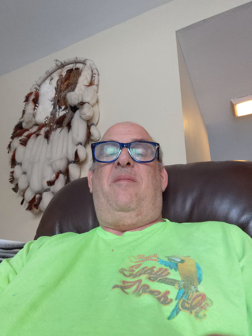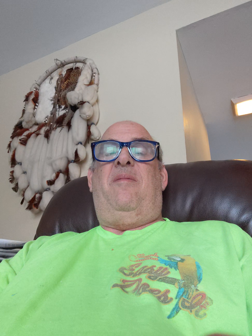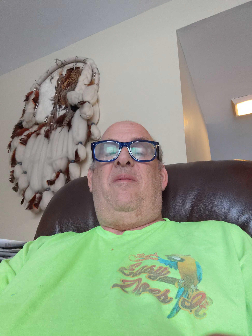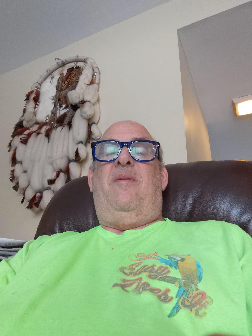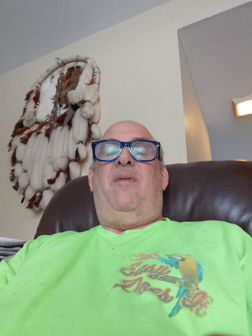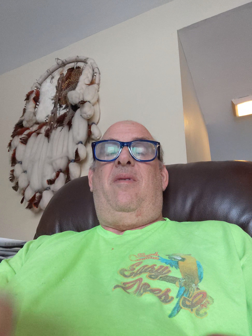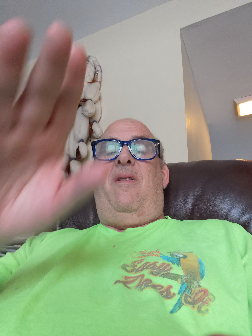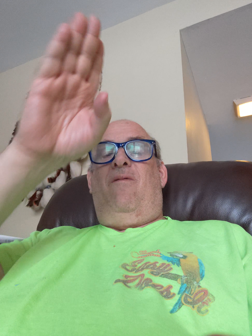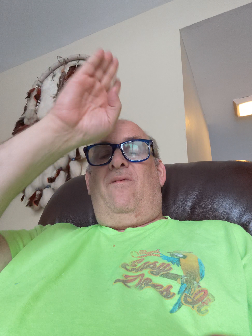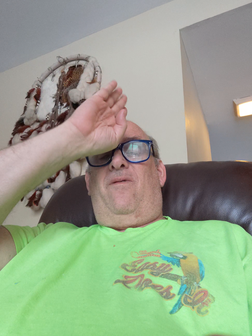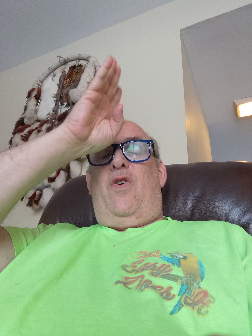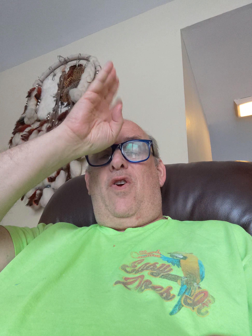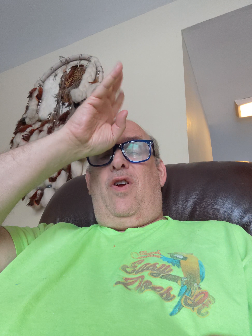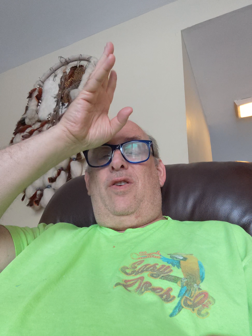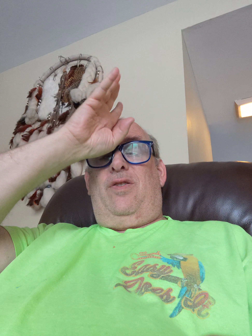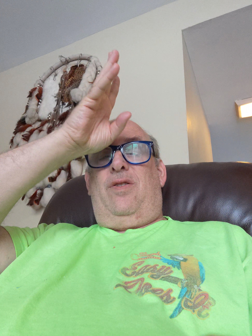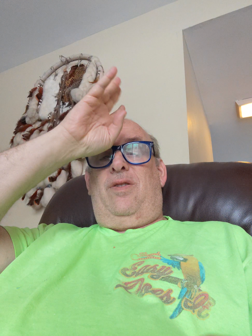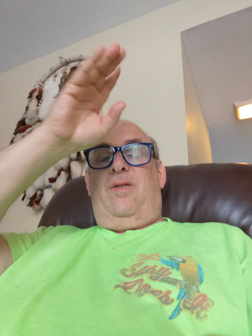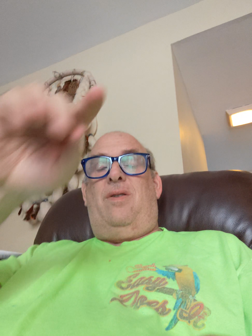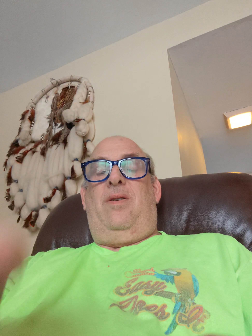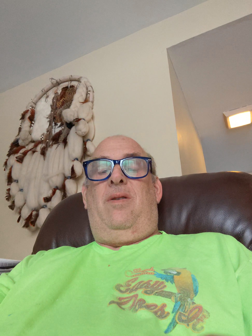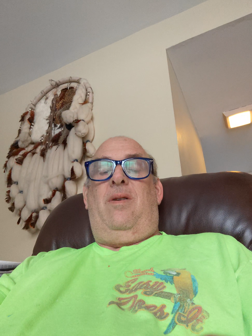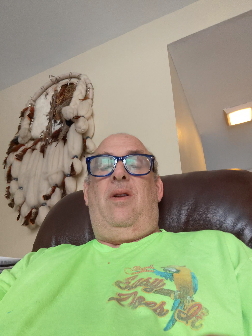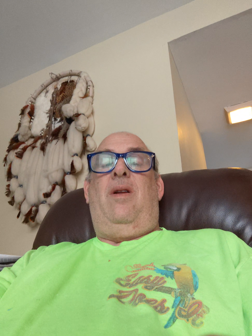fireman